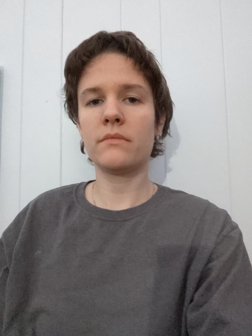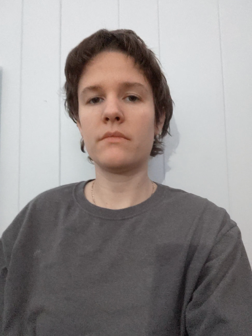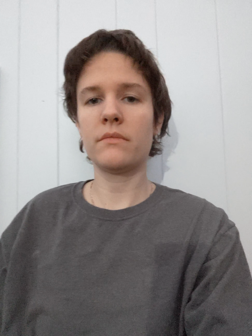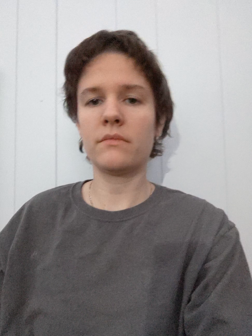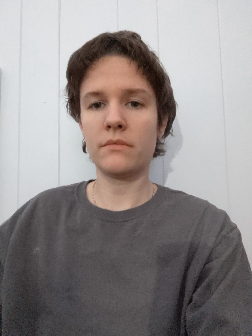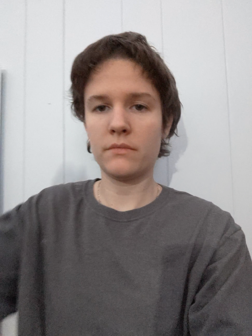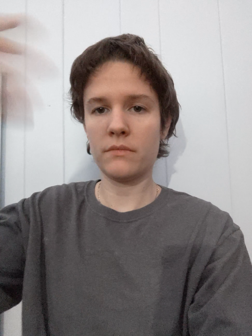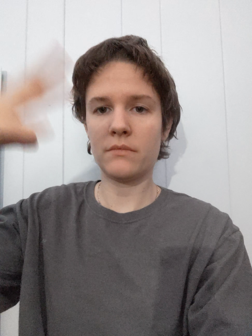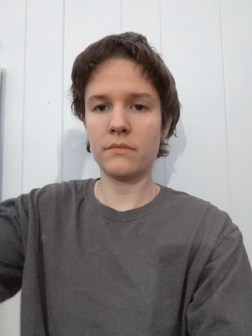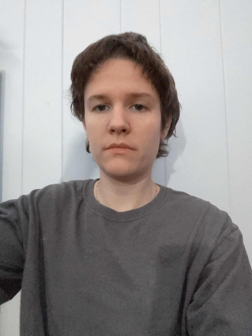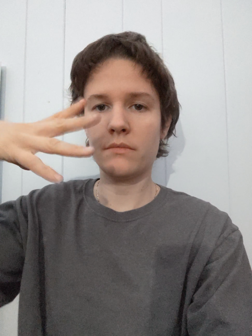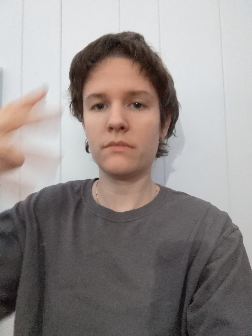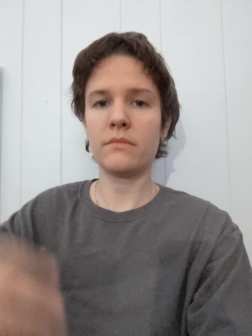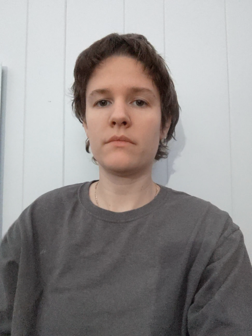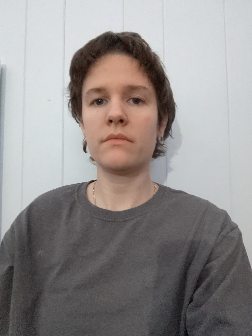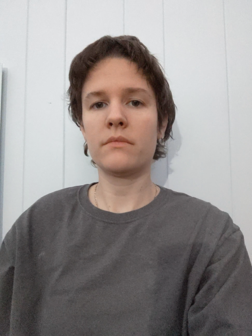shower